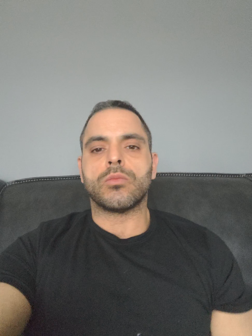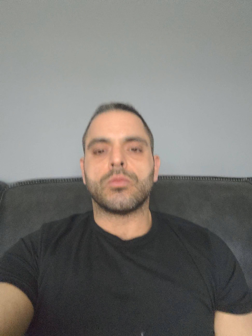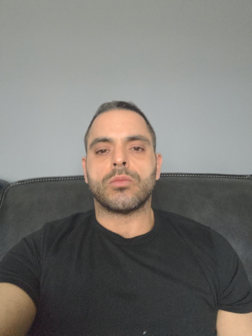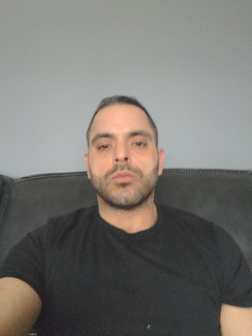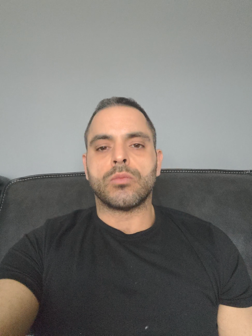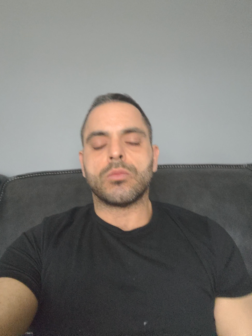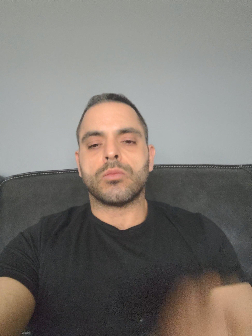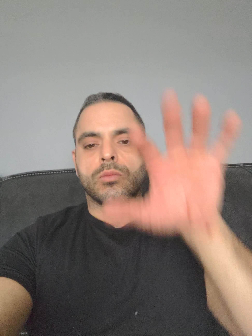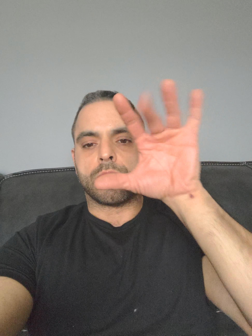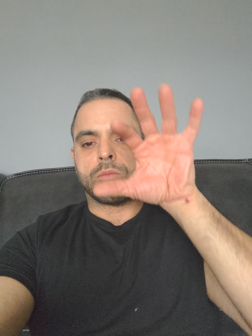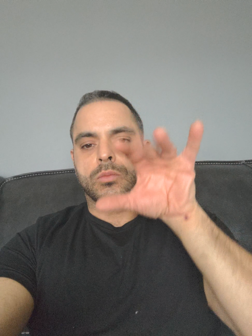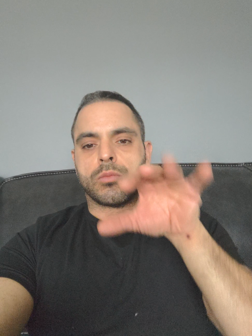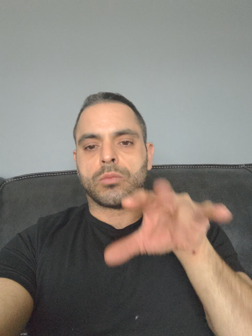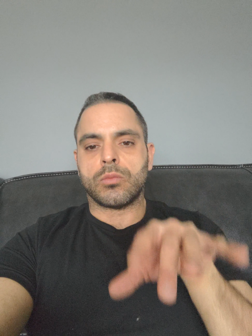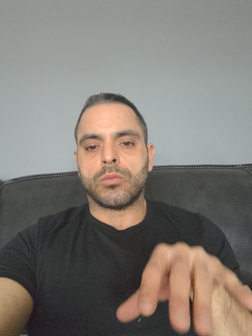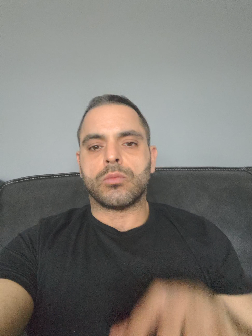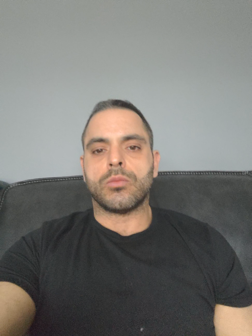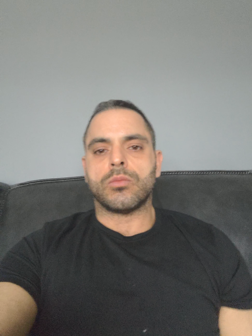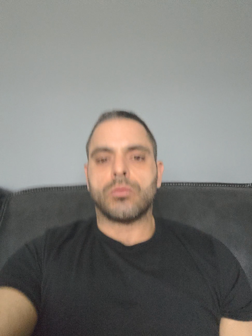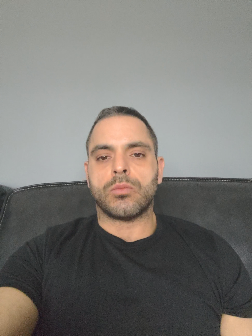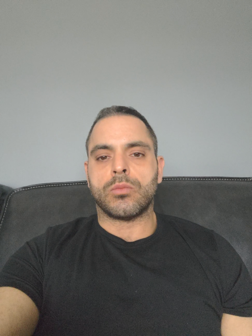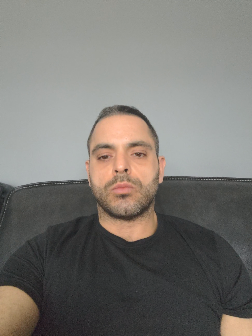snow